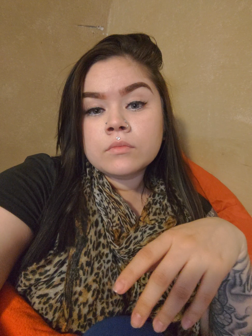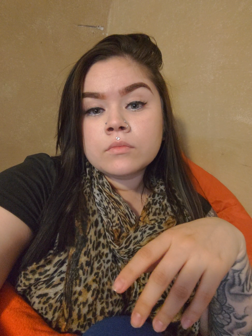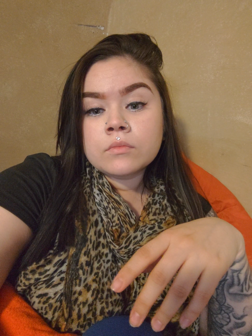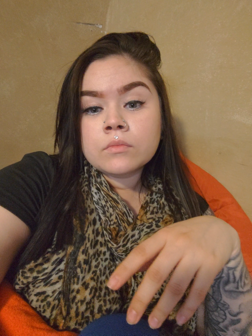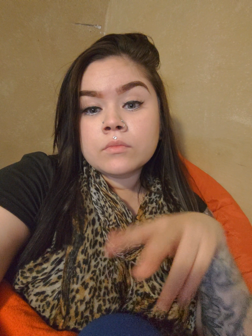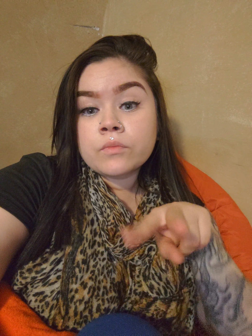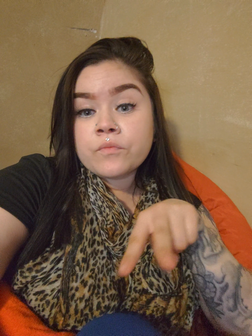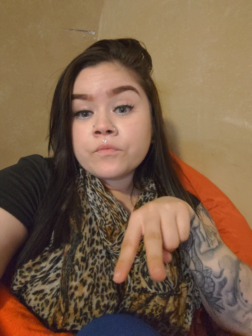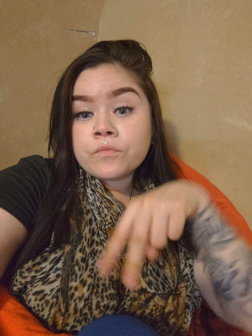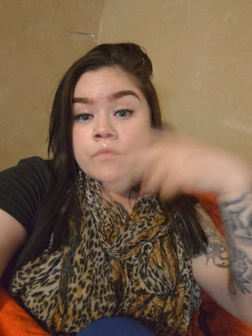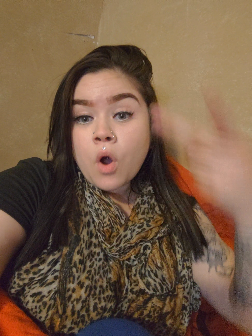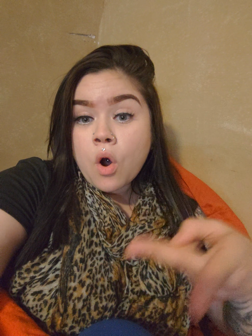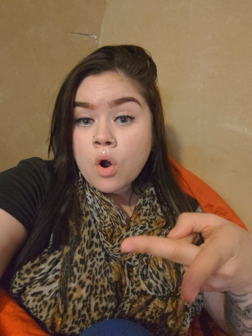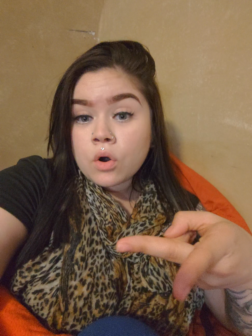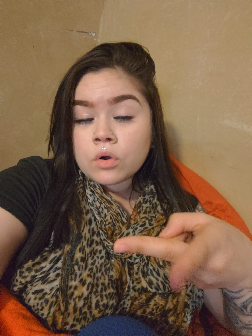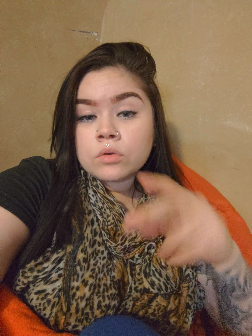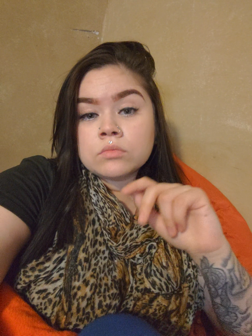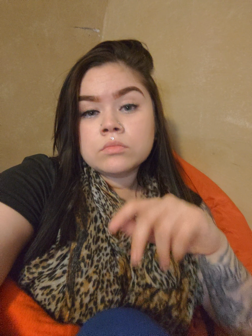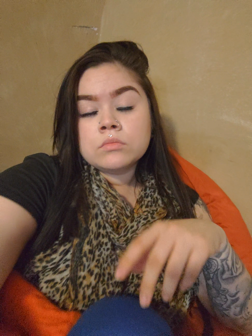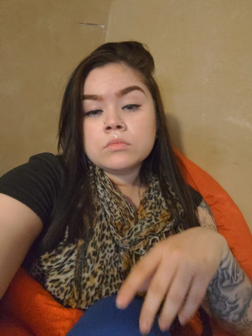fall